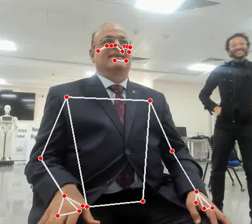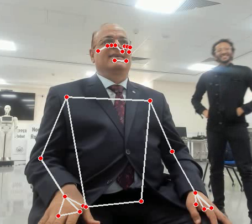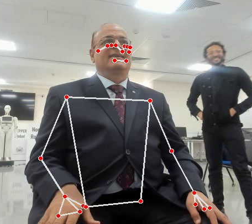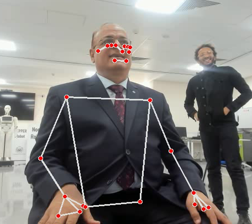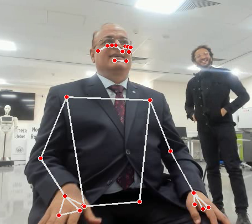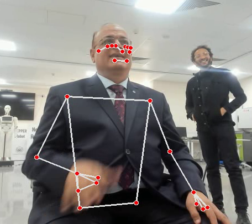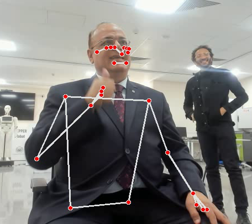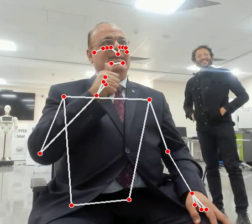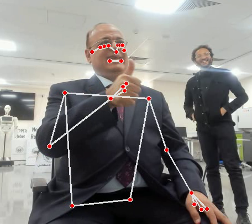tmam